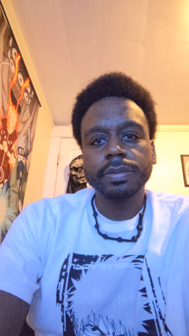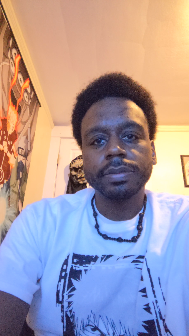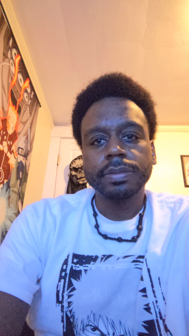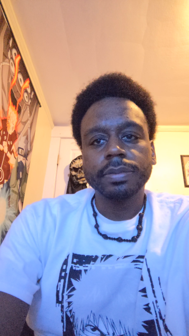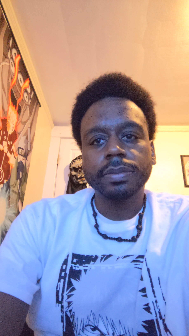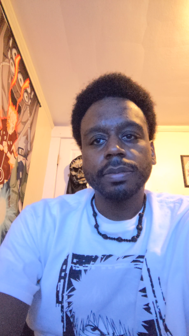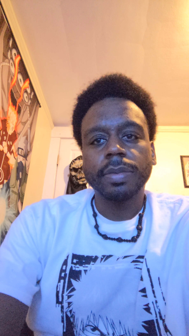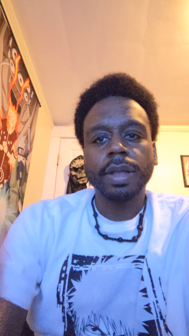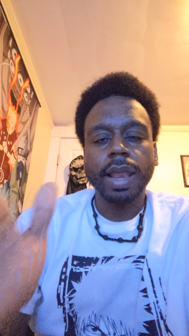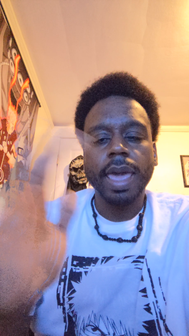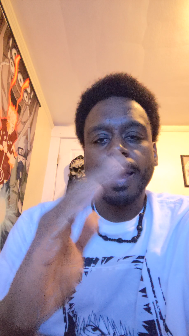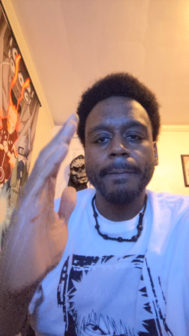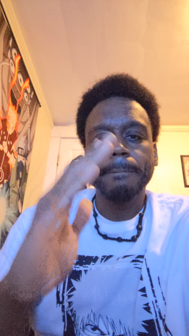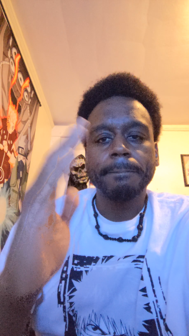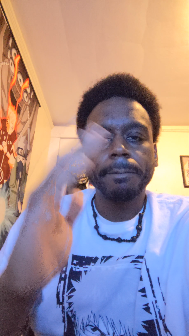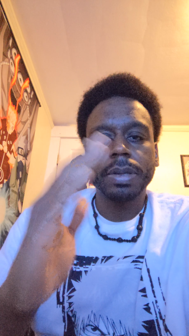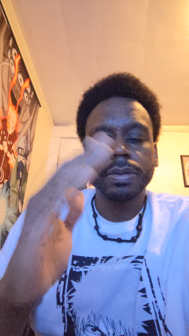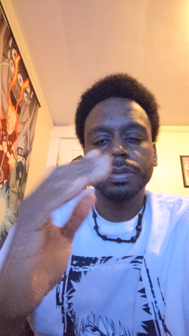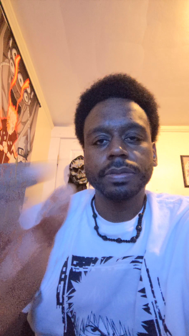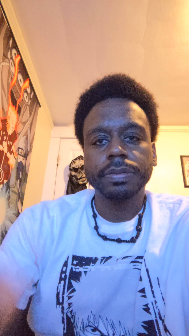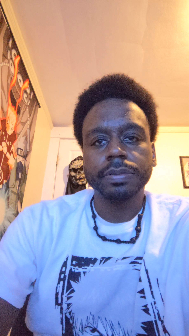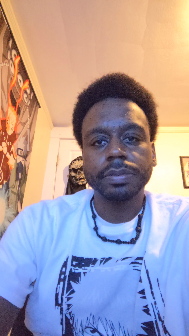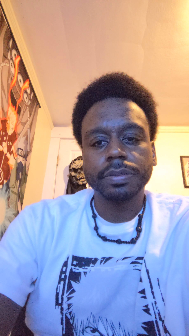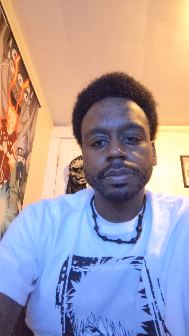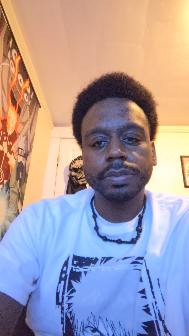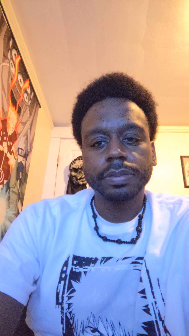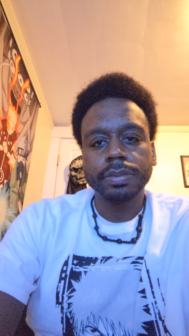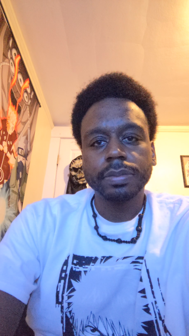clap